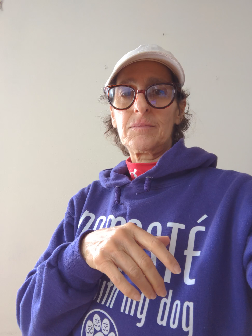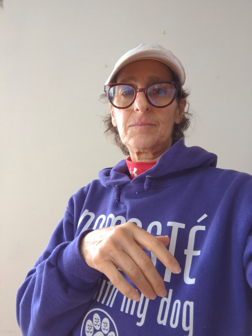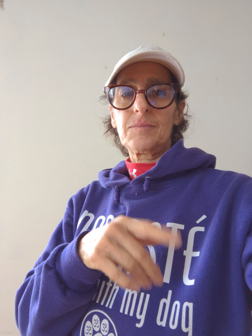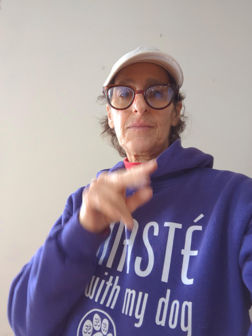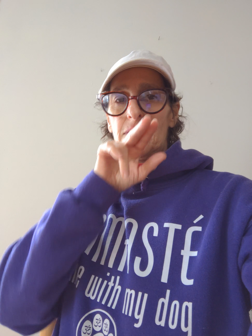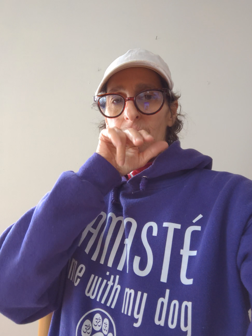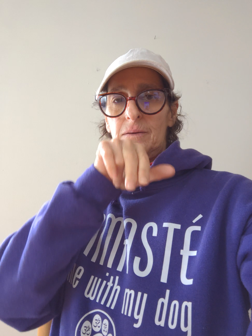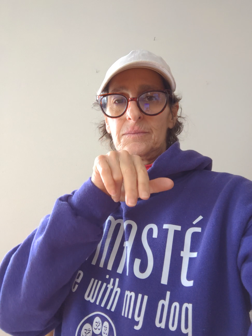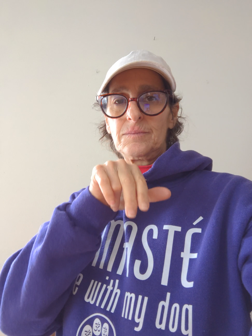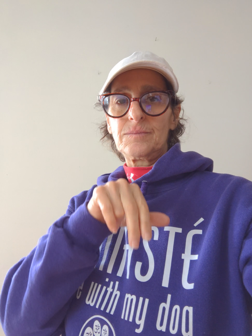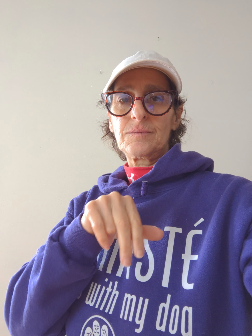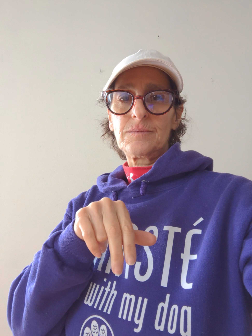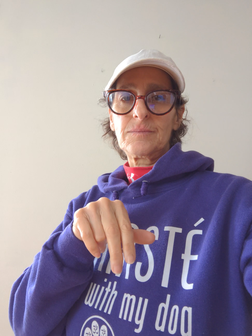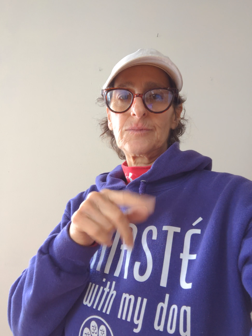tongue